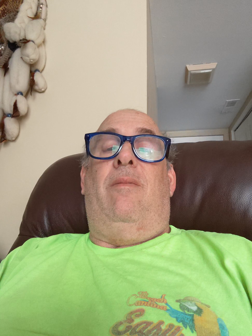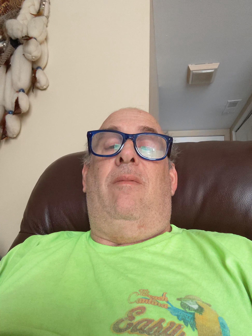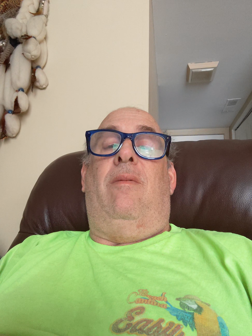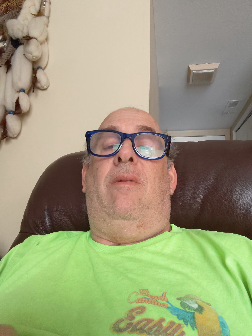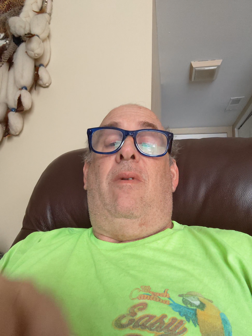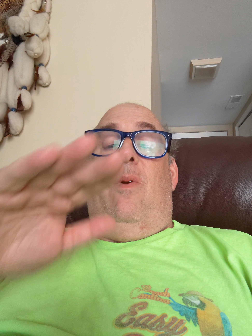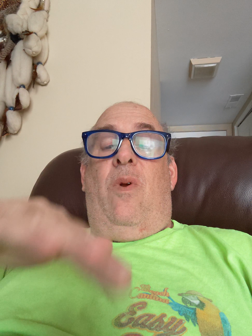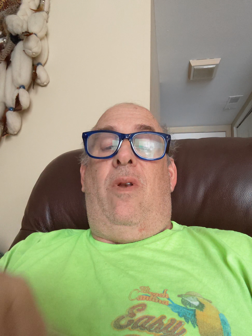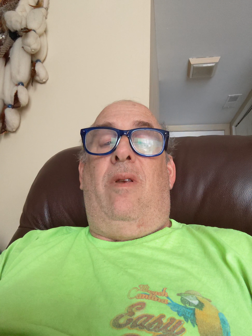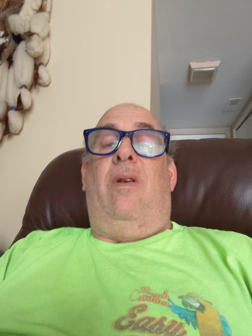on